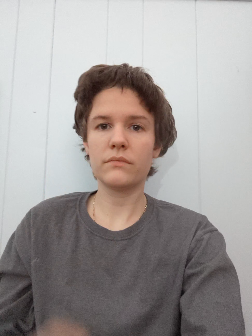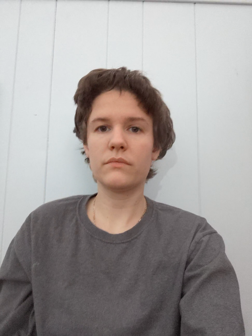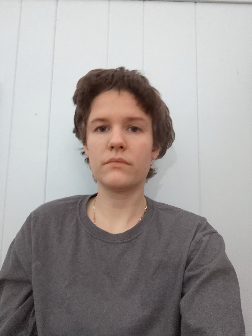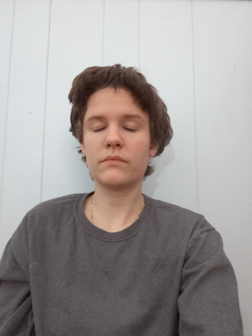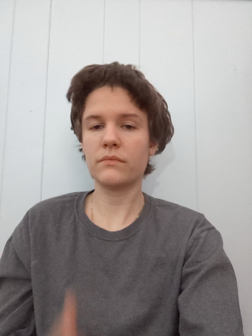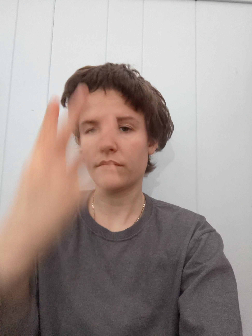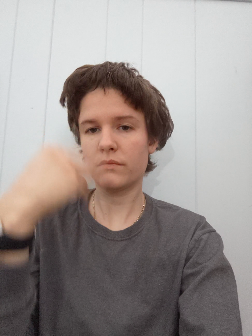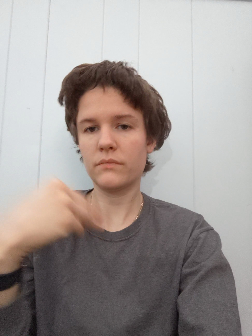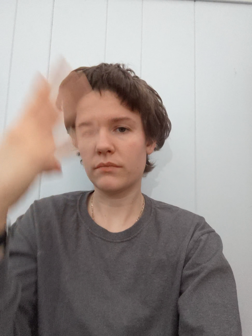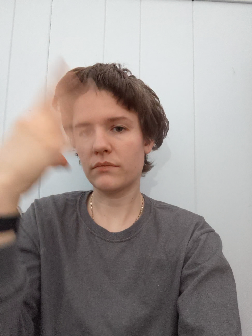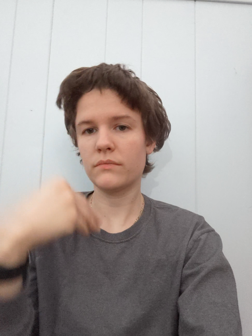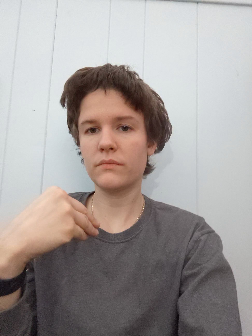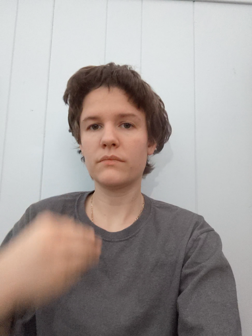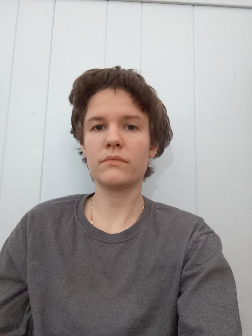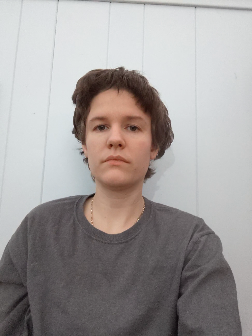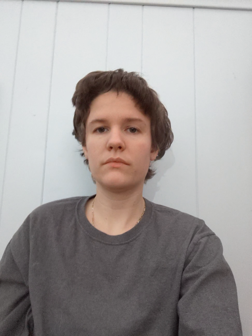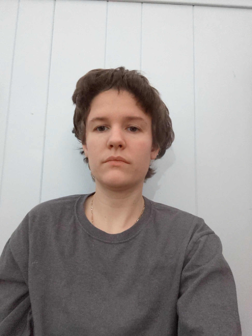sleepy